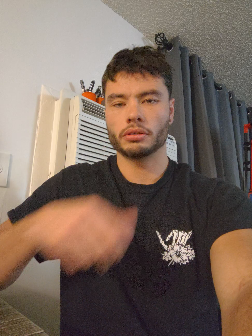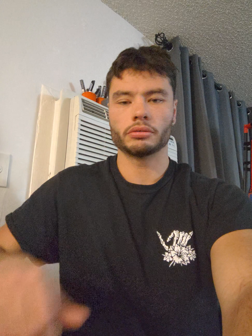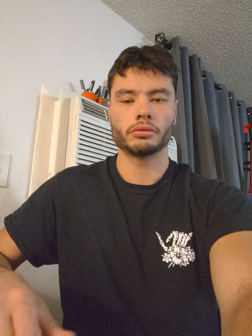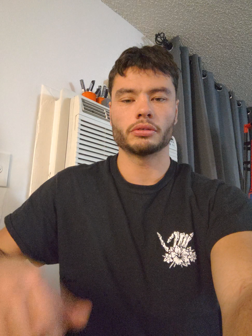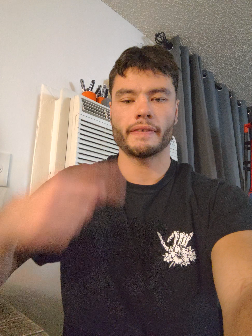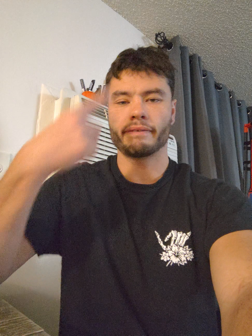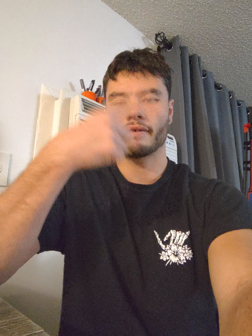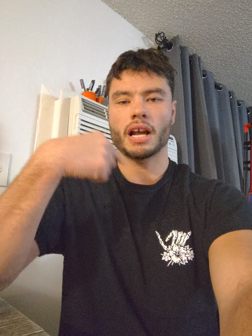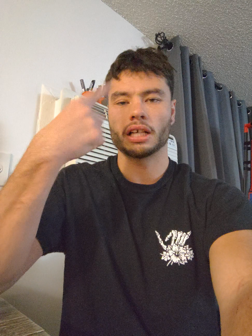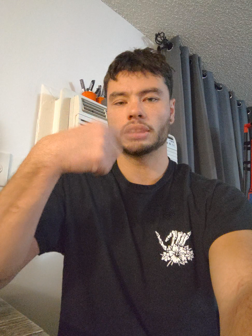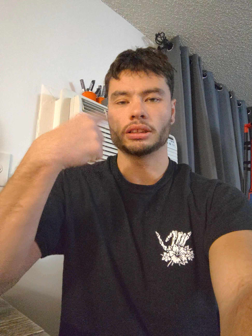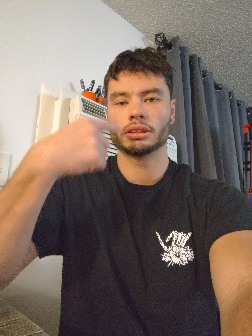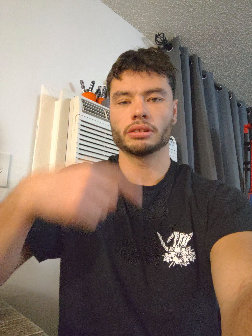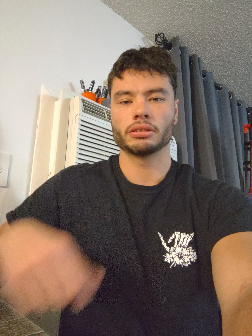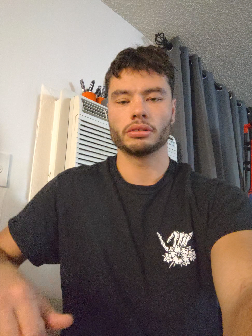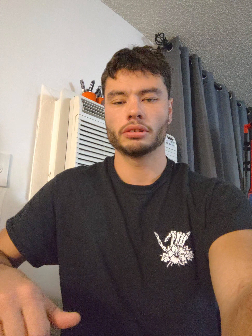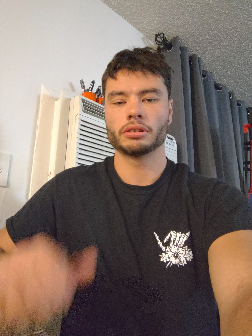face